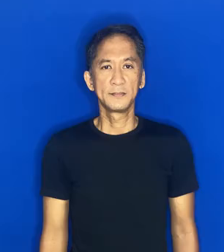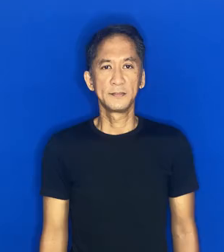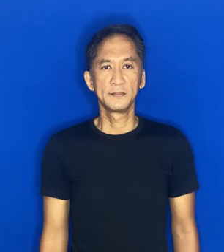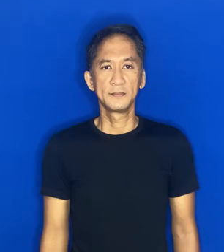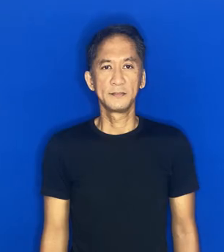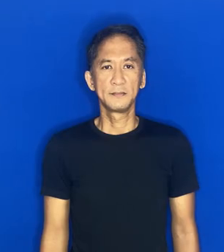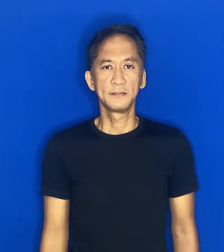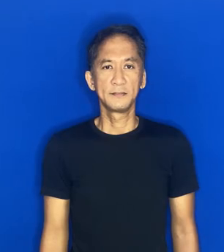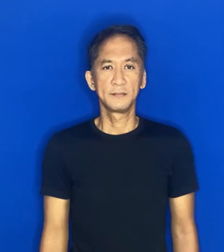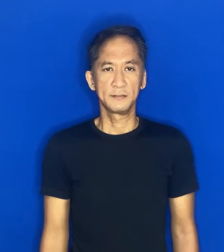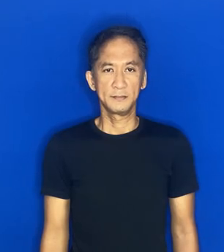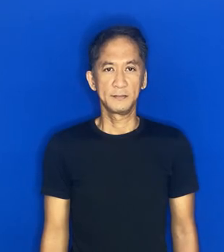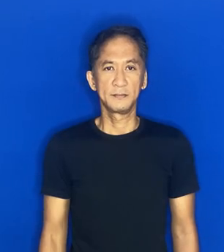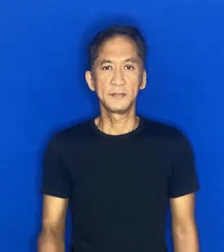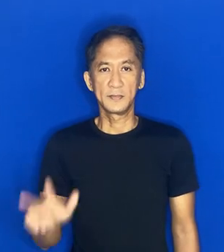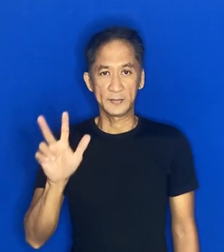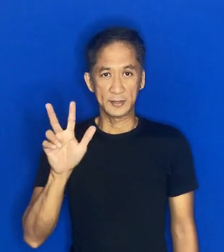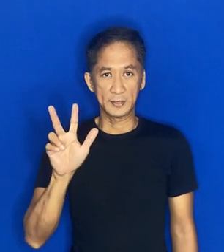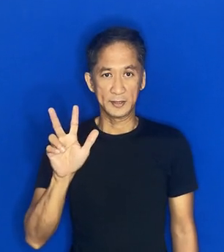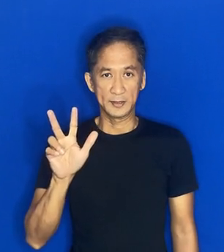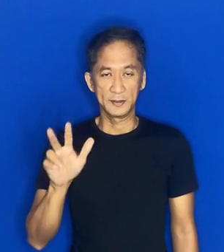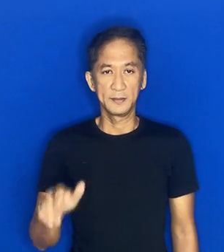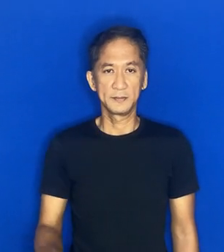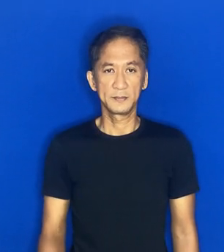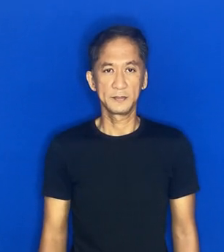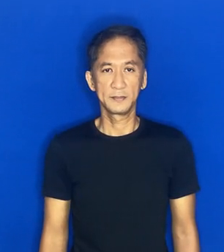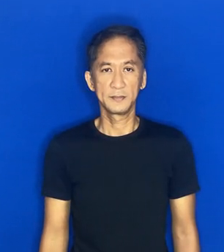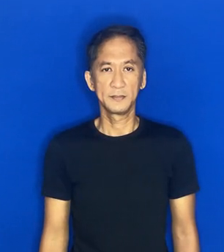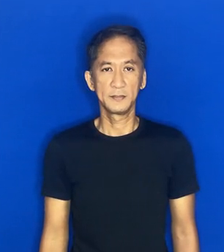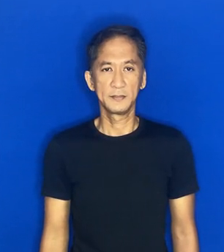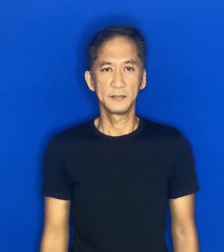three